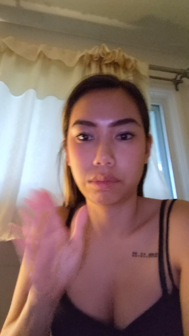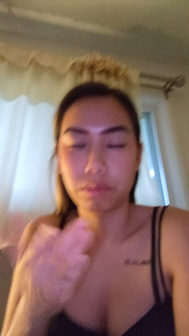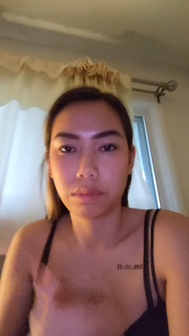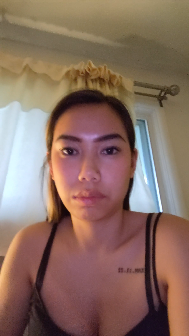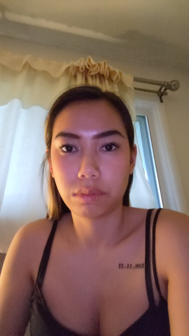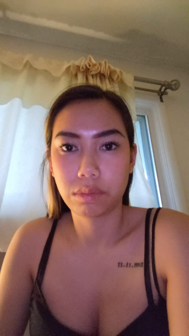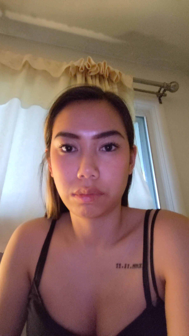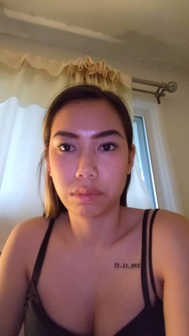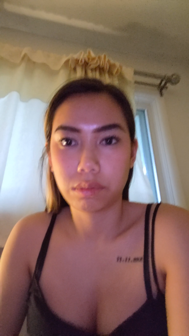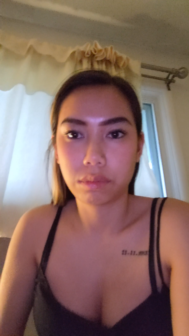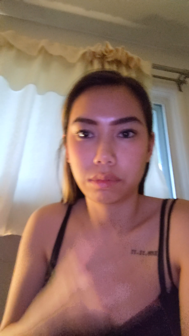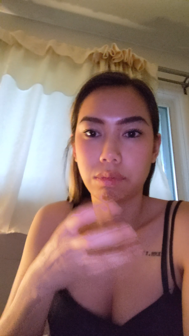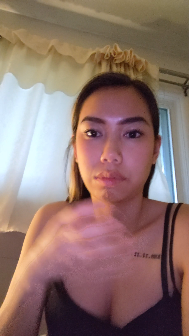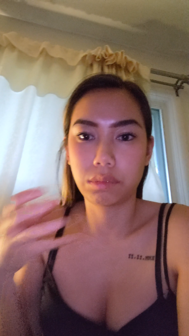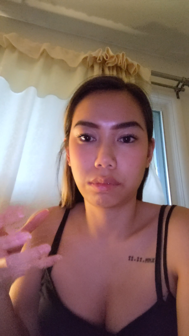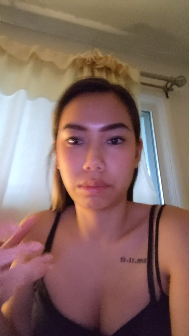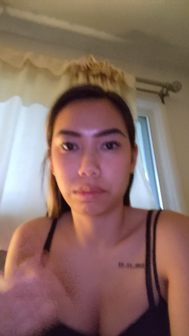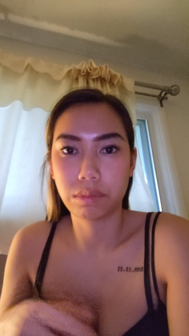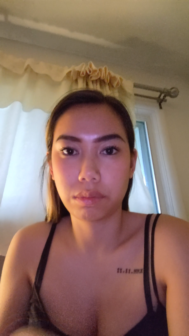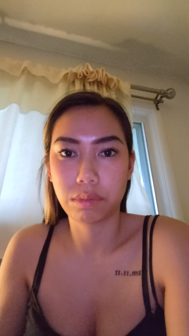much